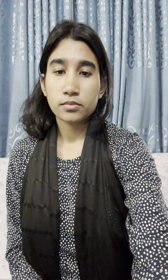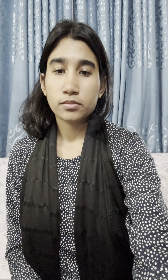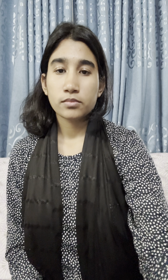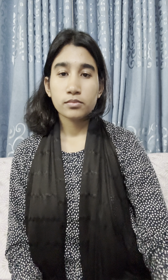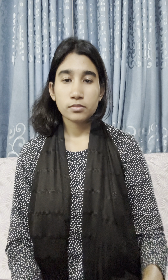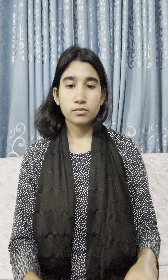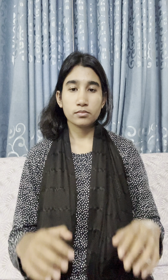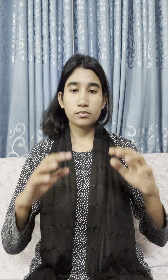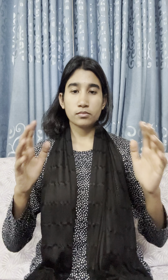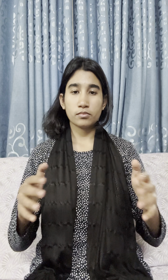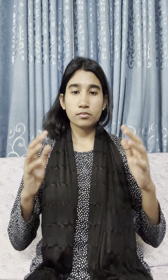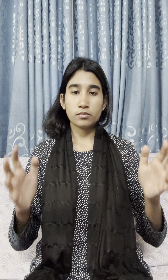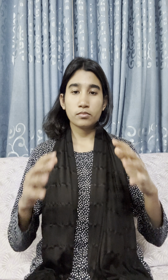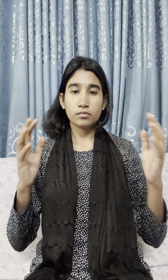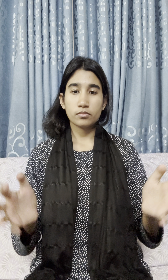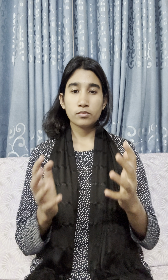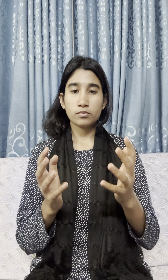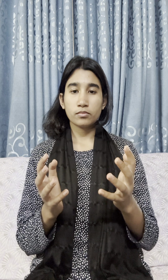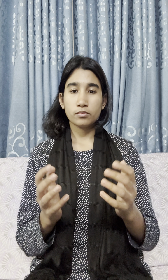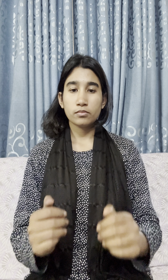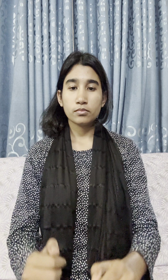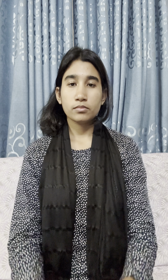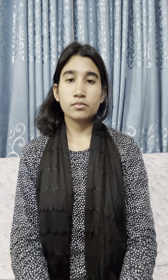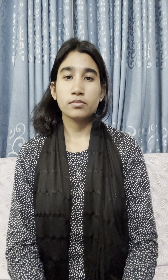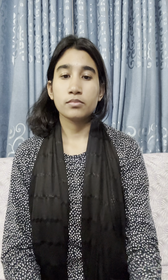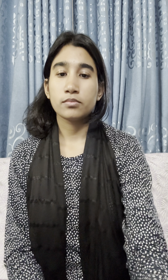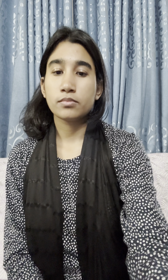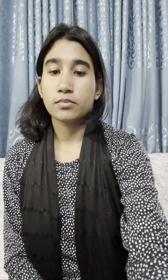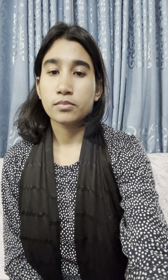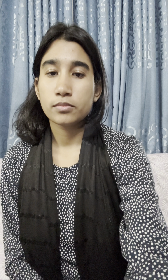খেলা করা